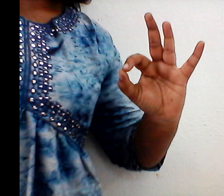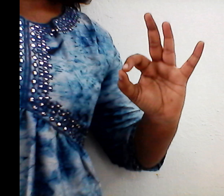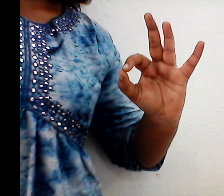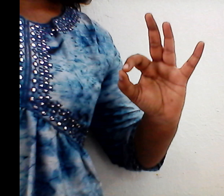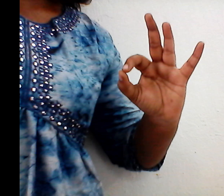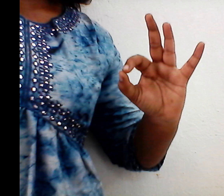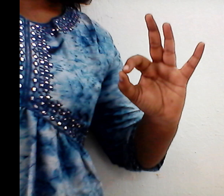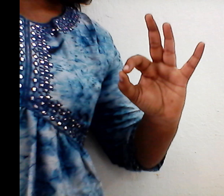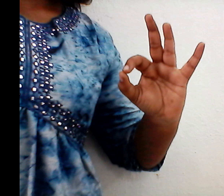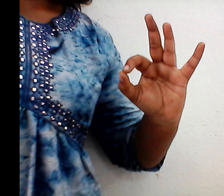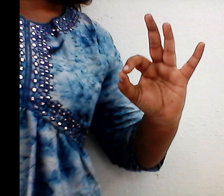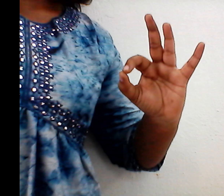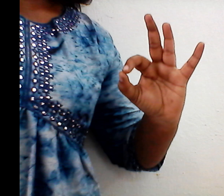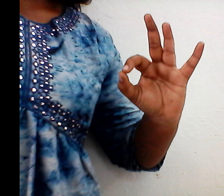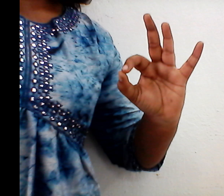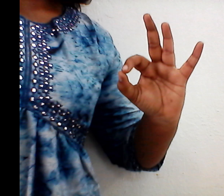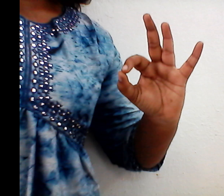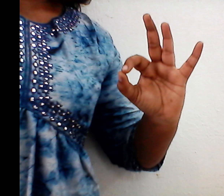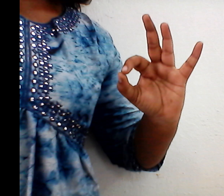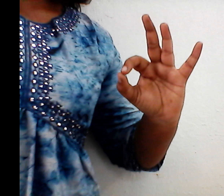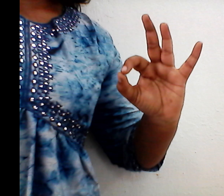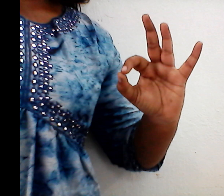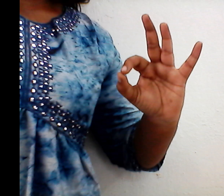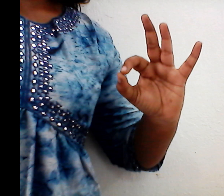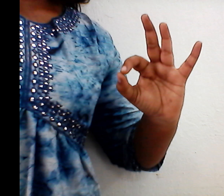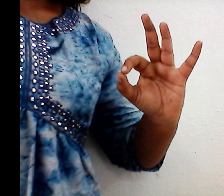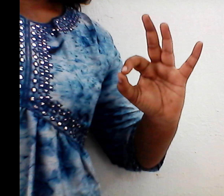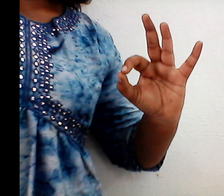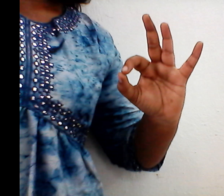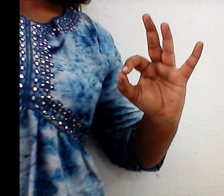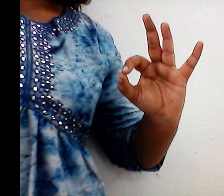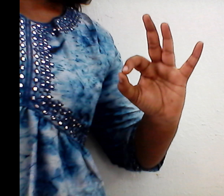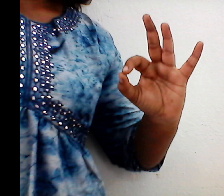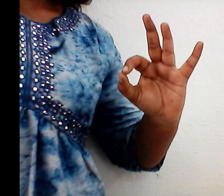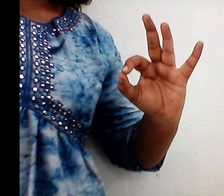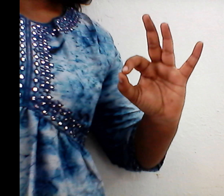ഒ